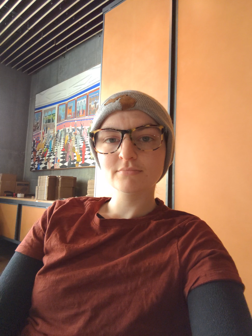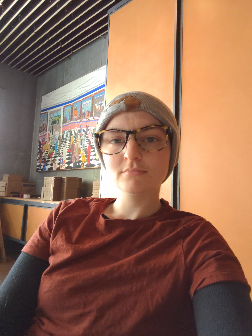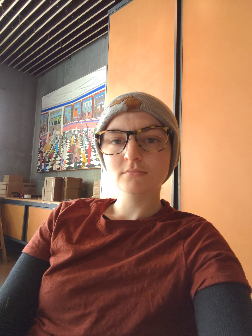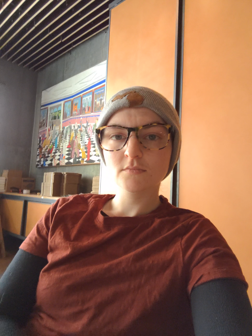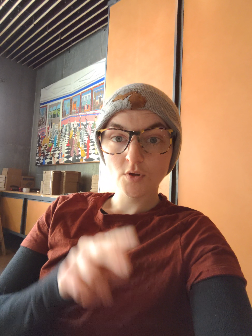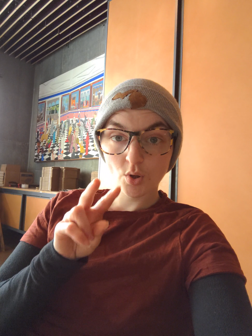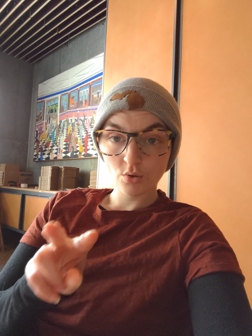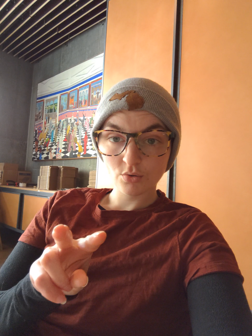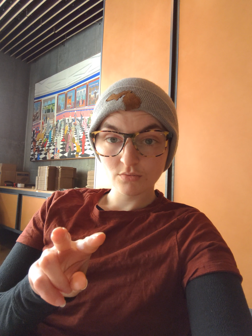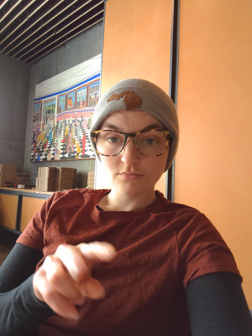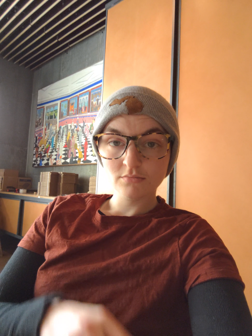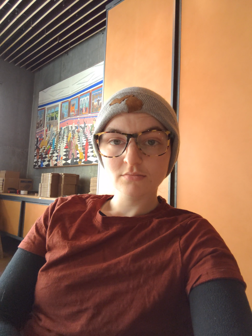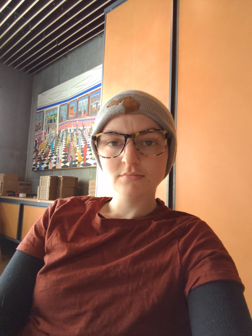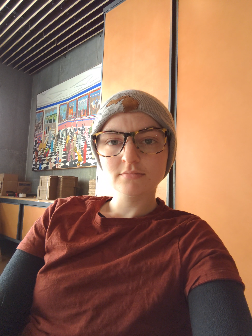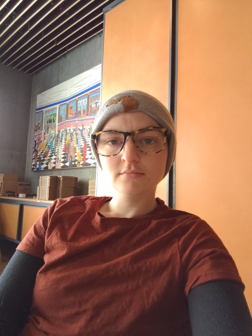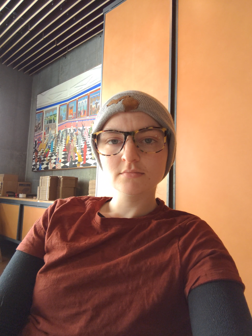look